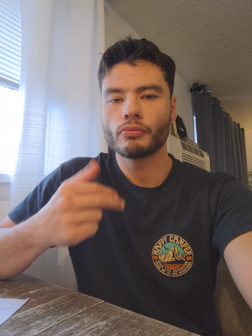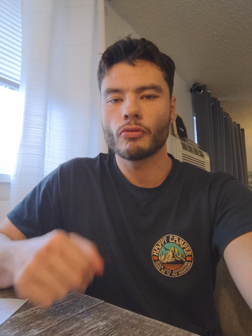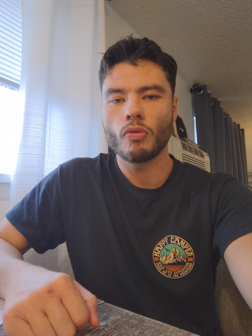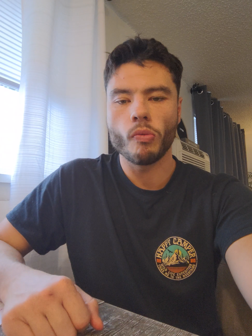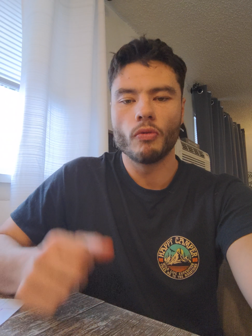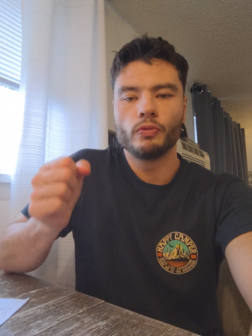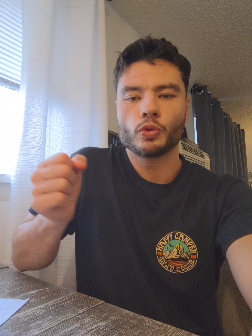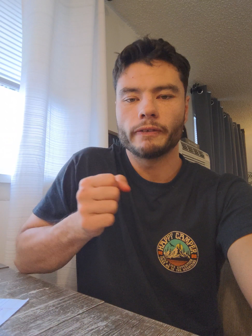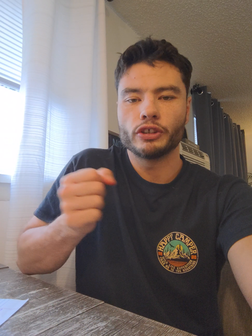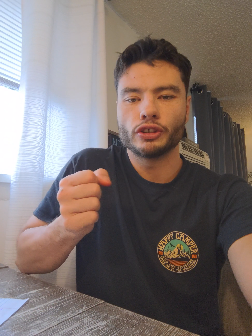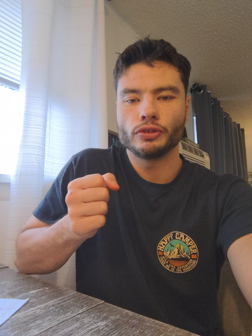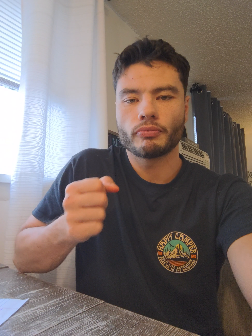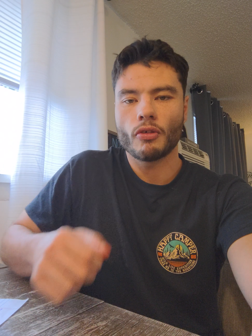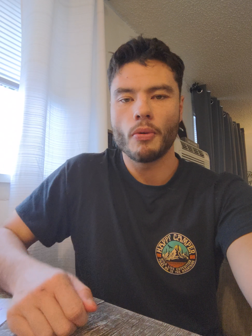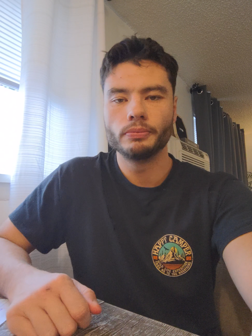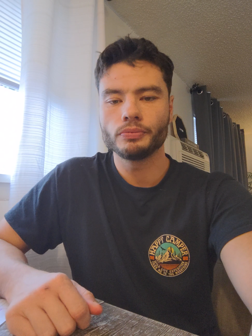refrigerator